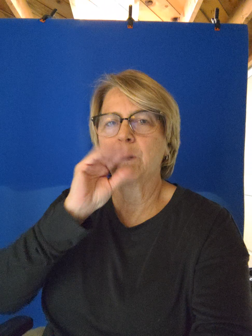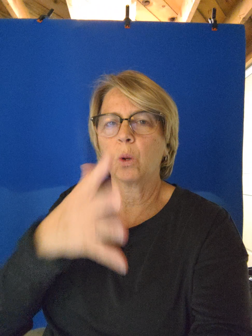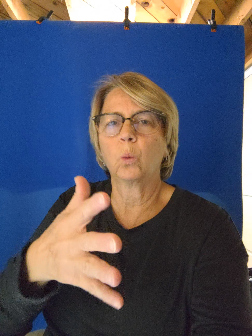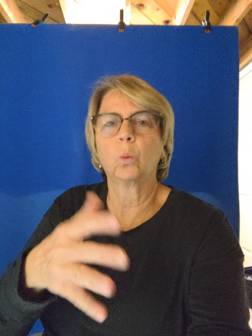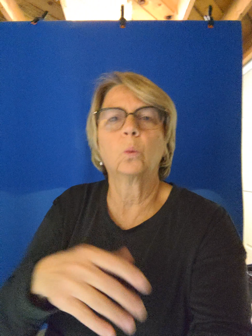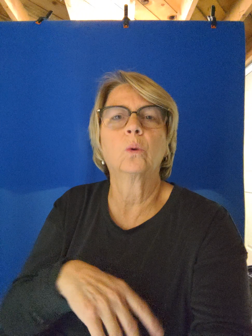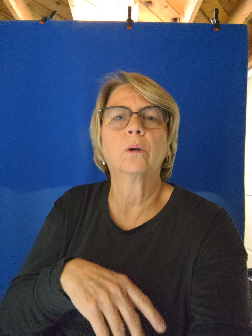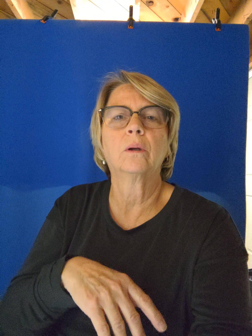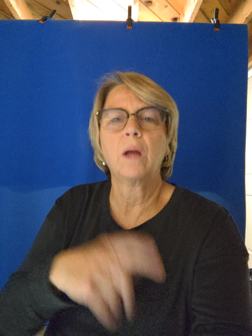balloon